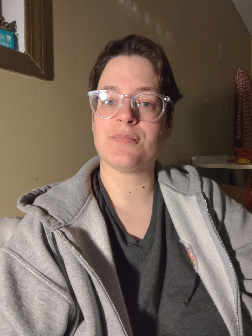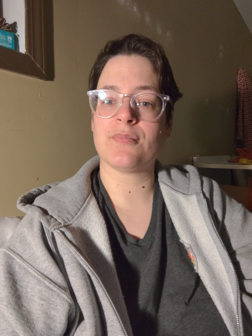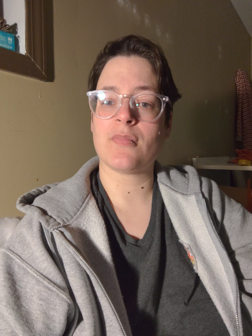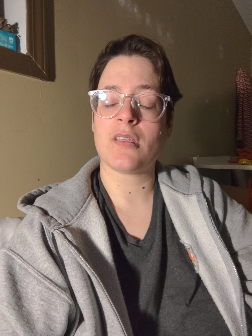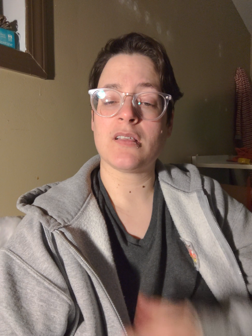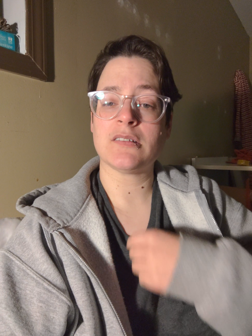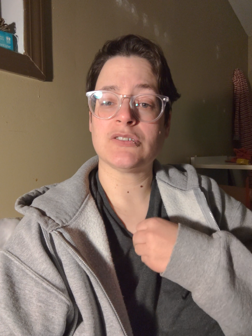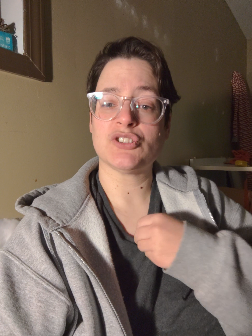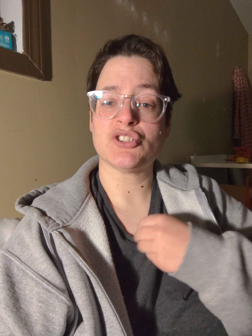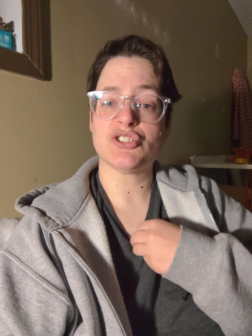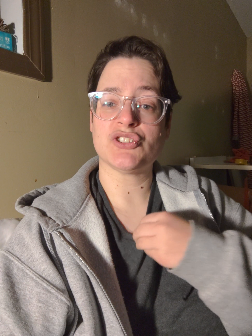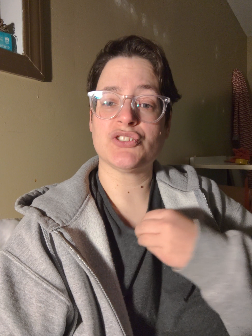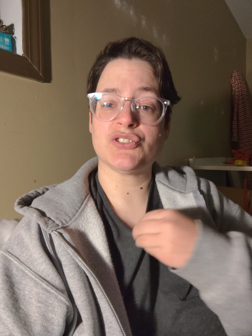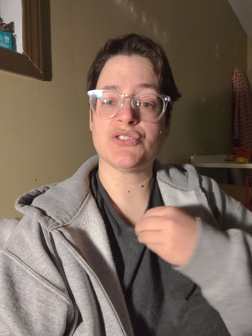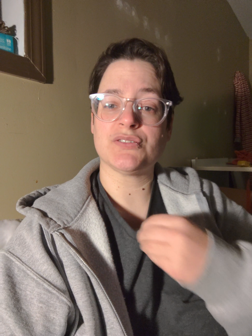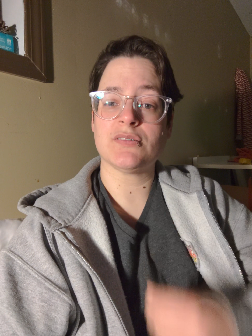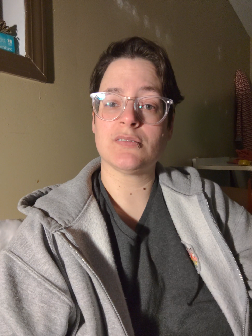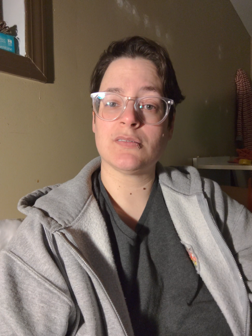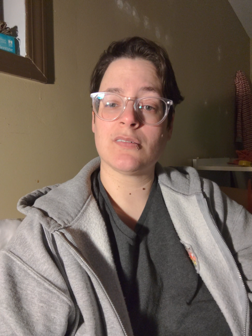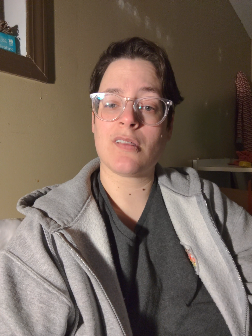shirt